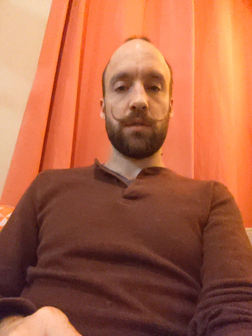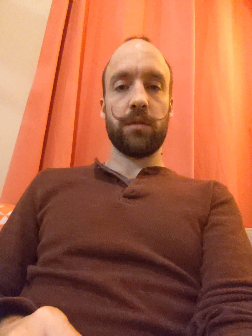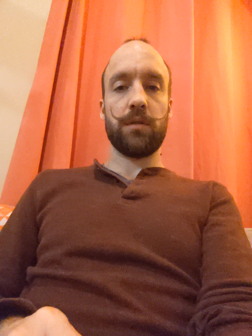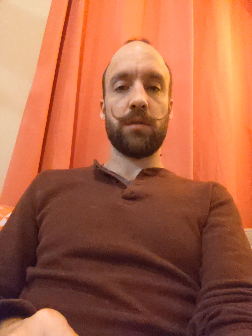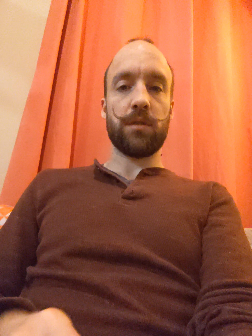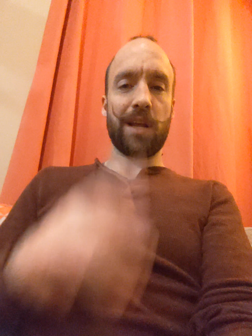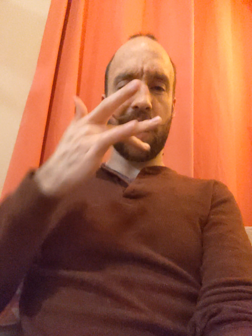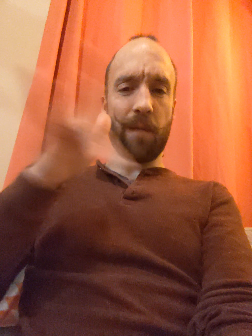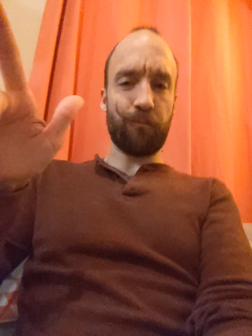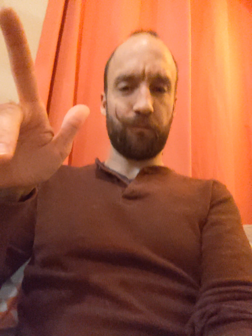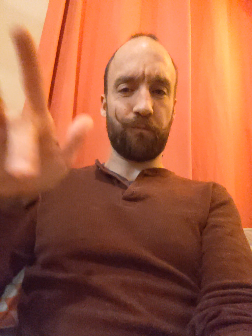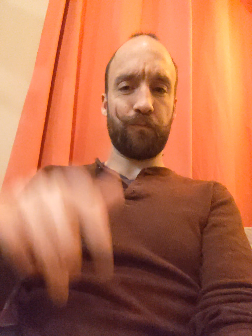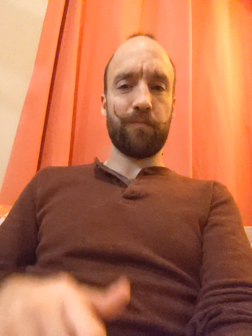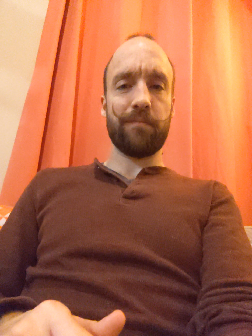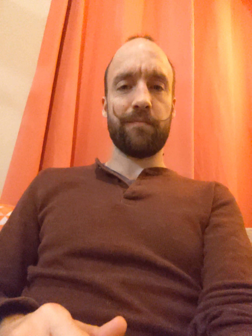empty